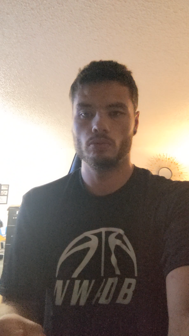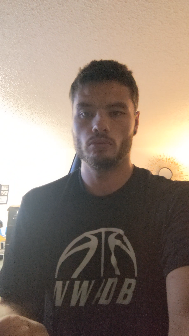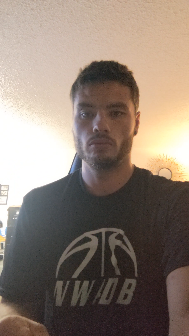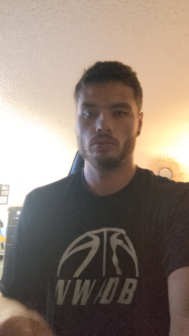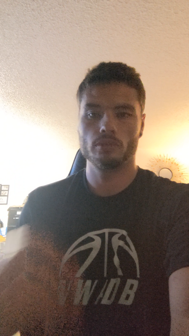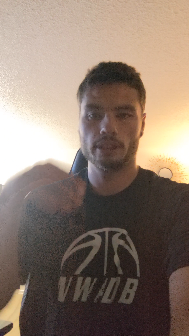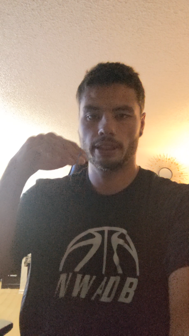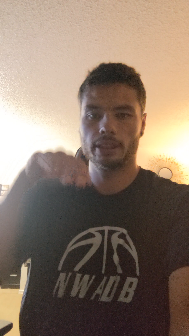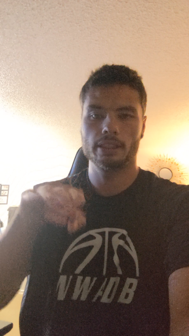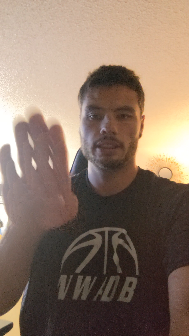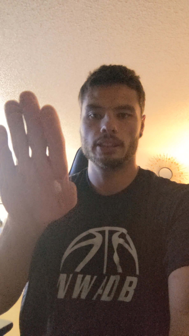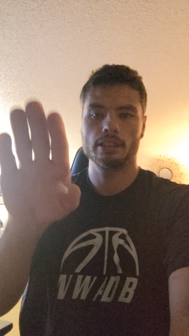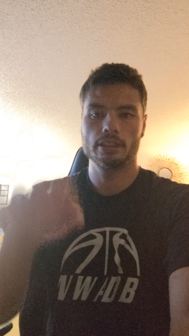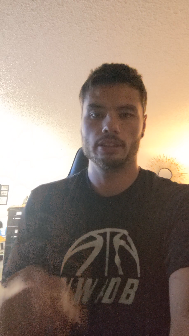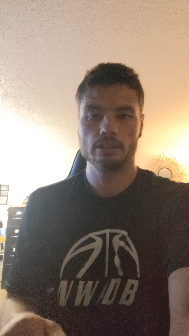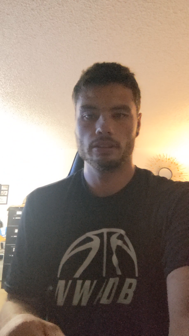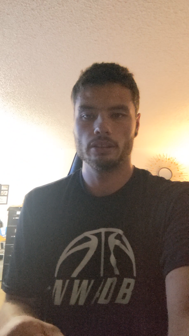enter